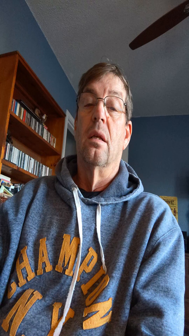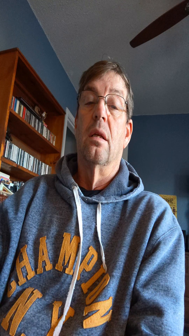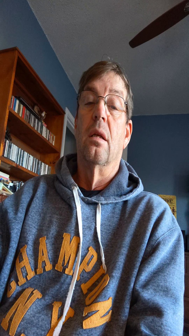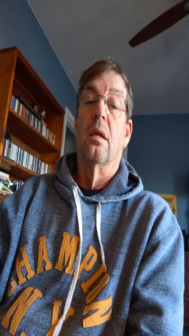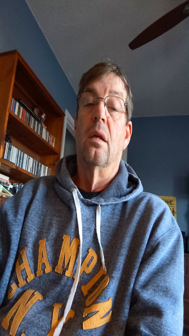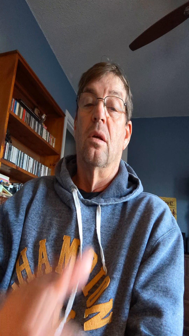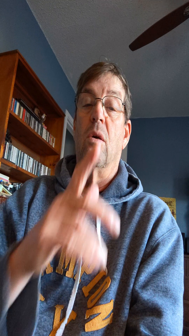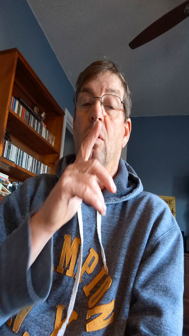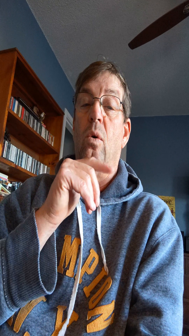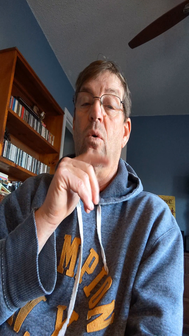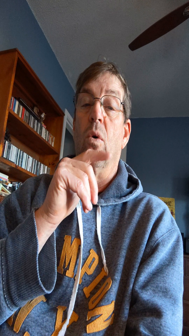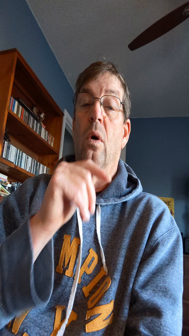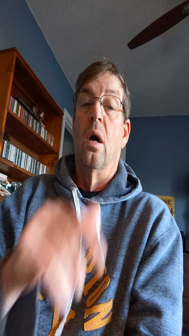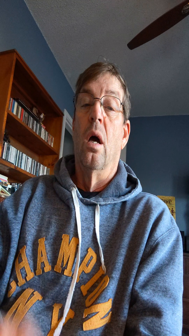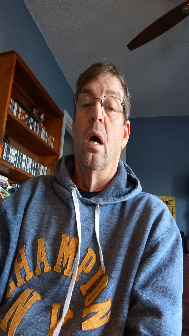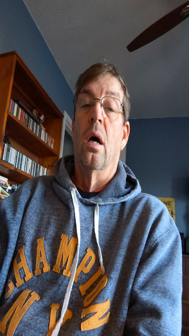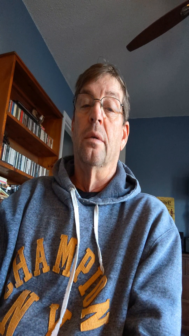who